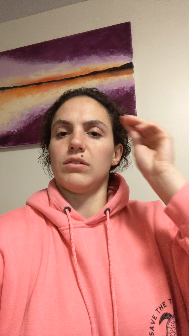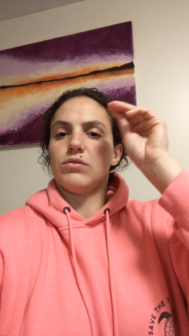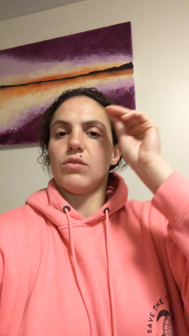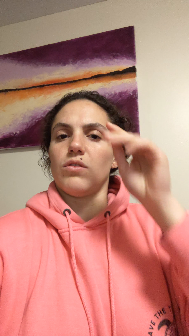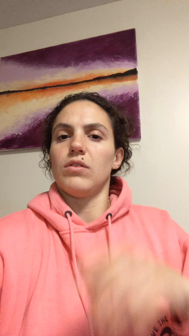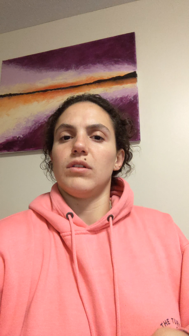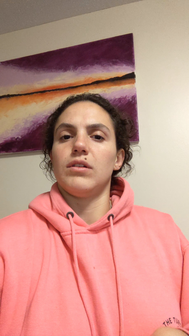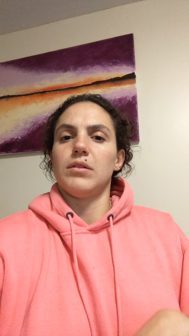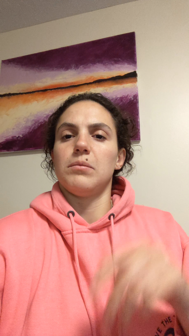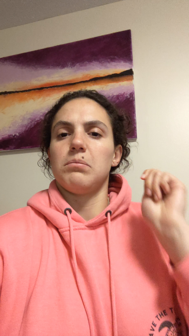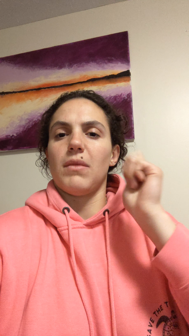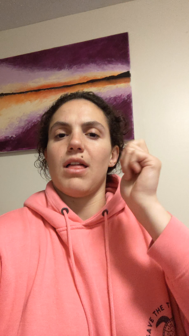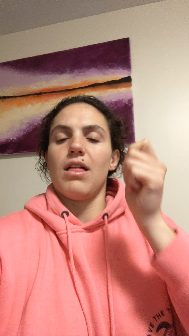bat